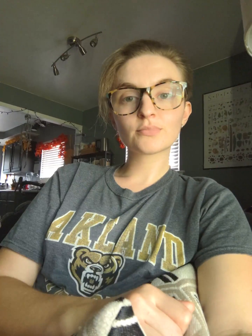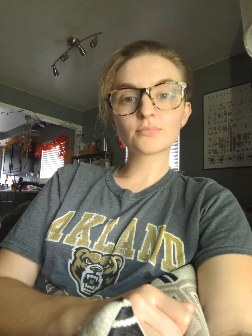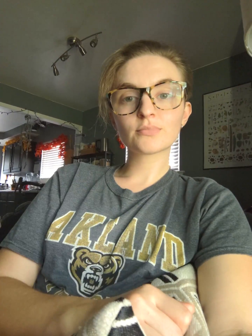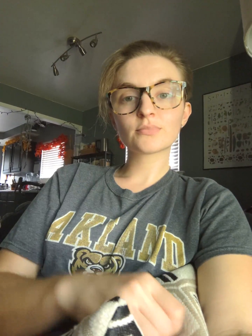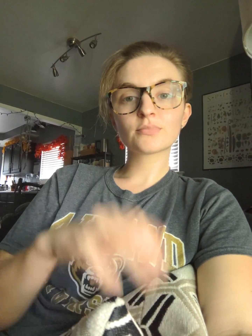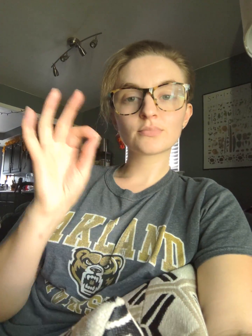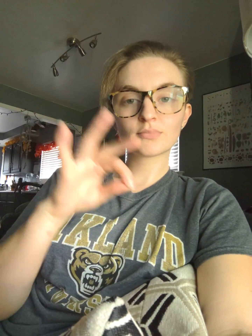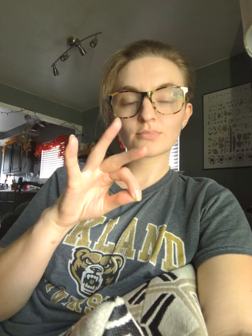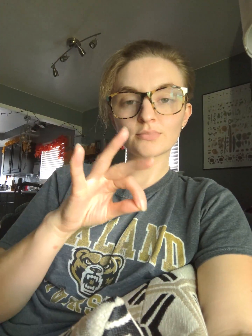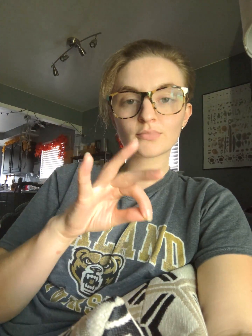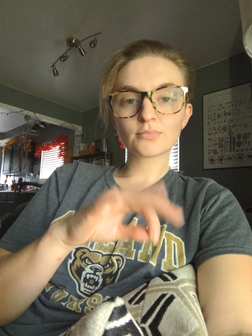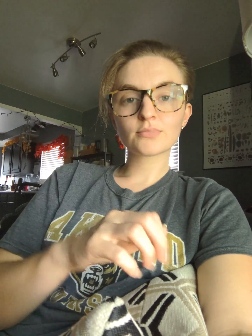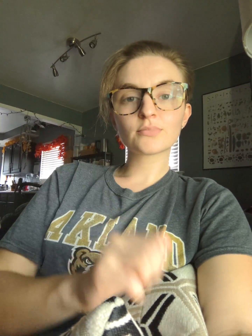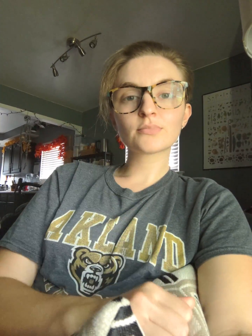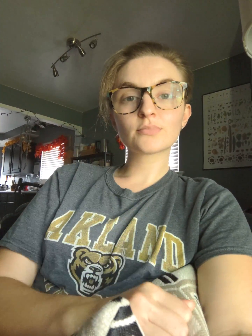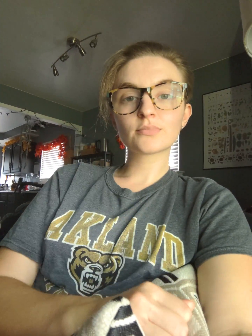fit